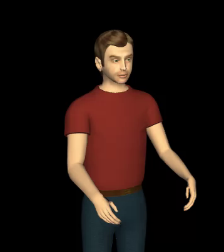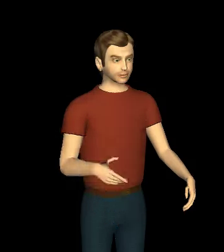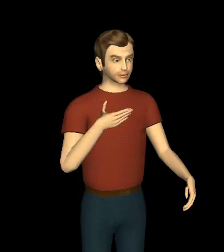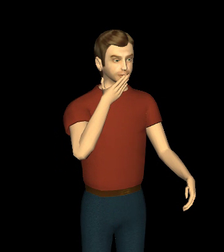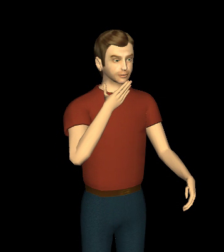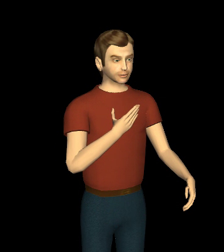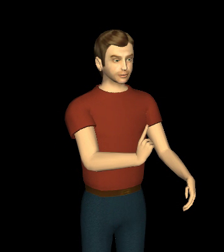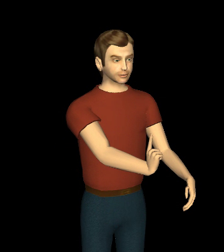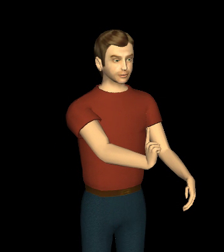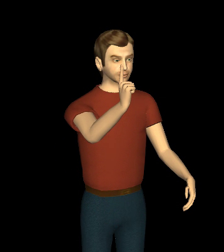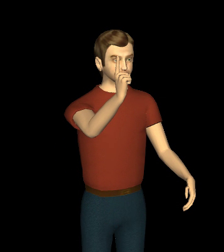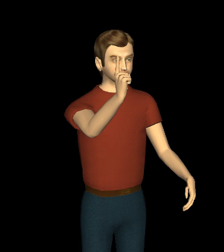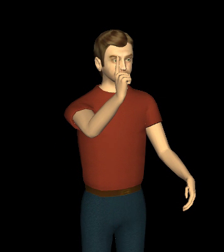الحمدلله